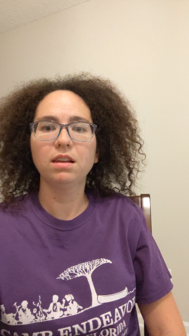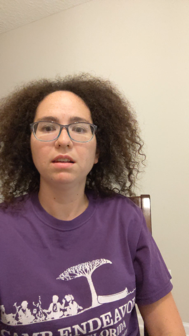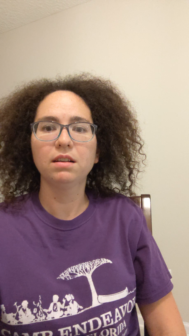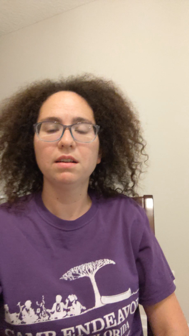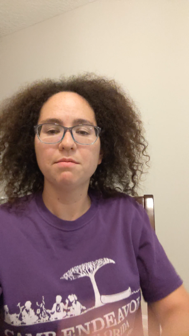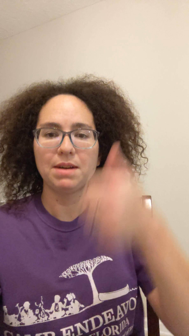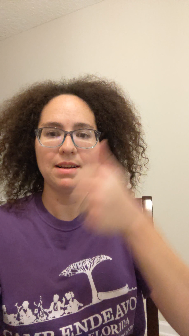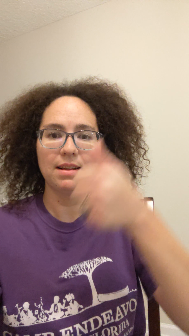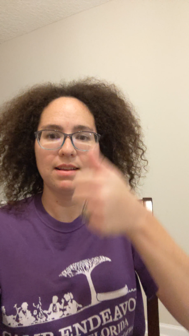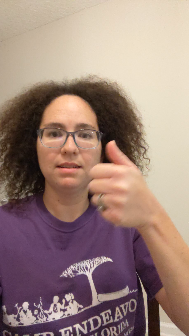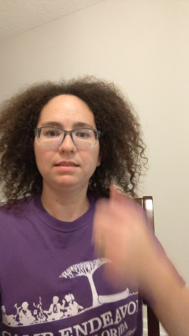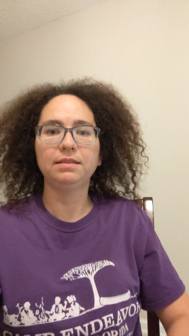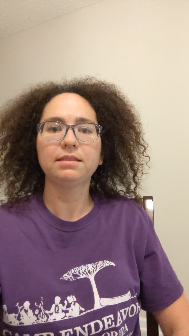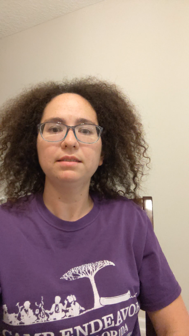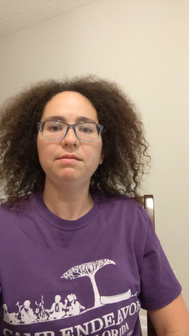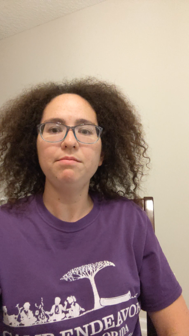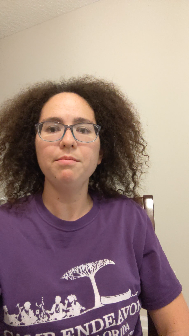help